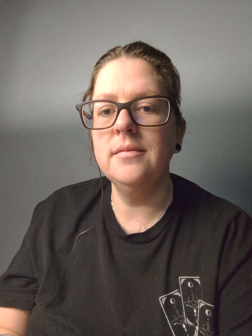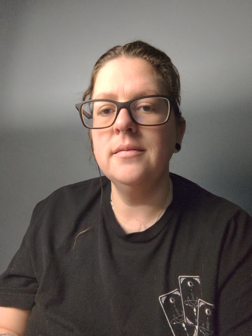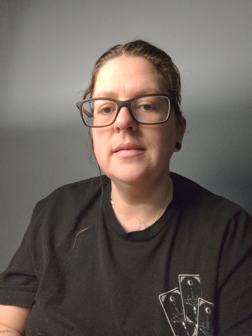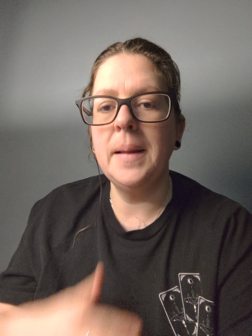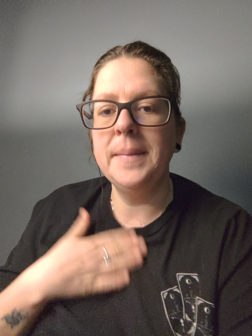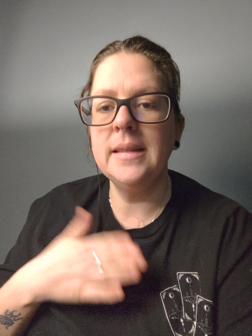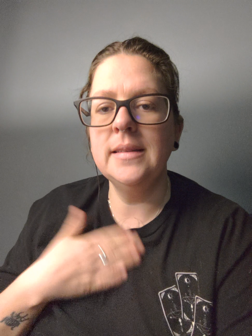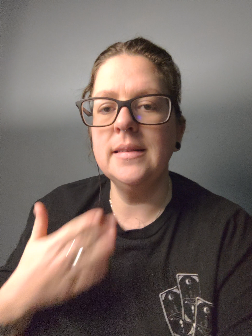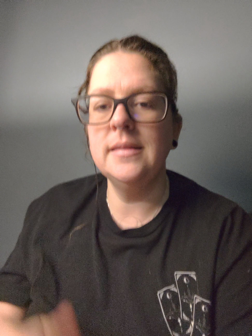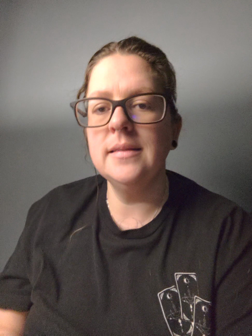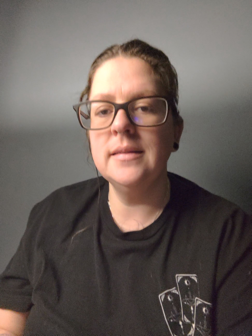happy